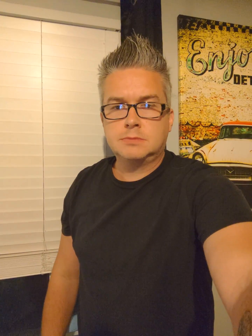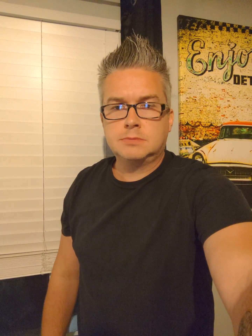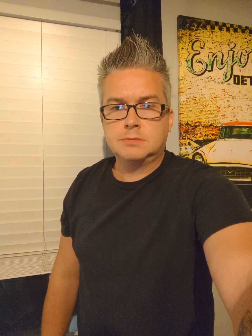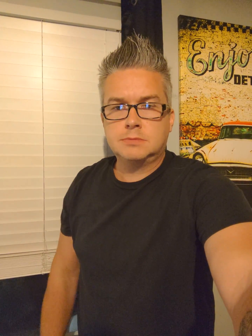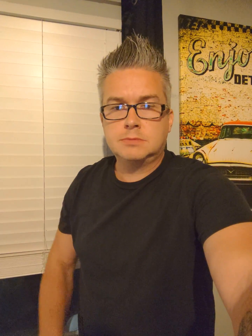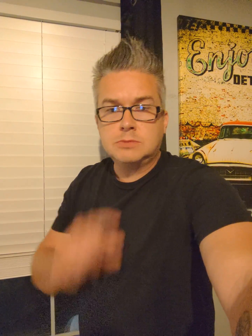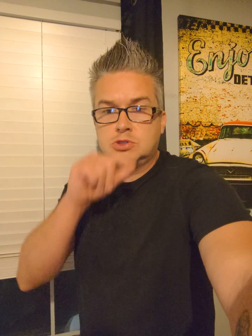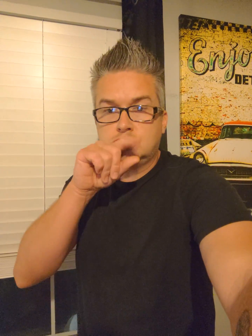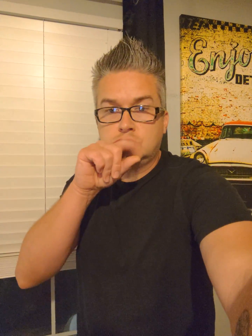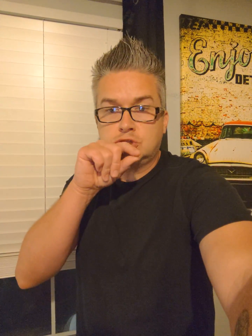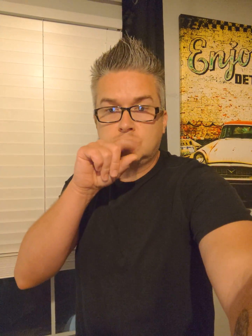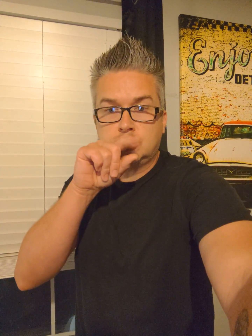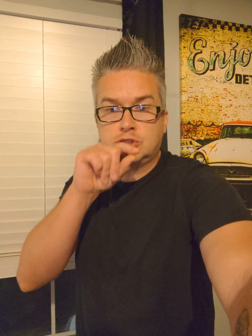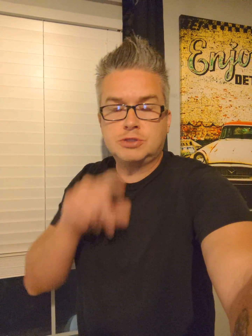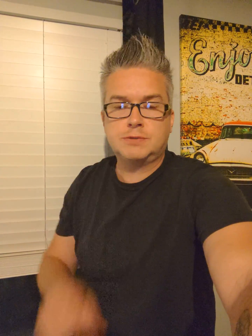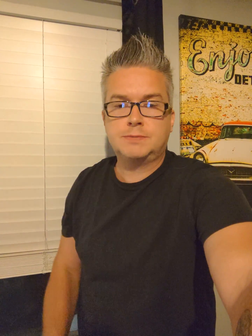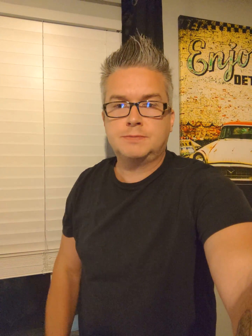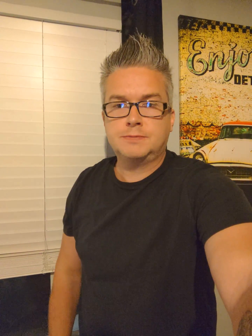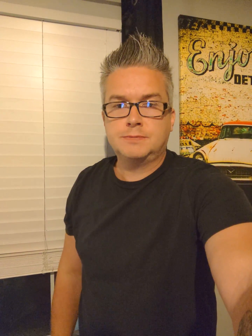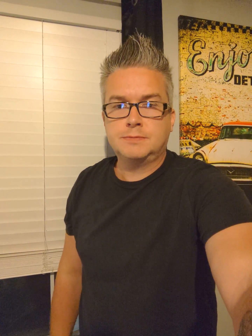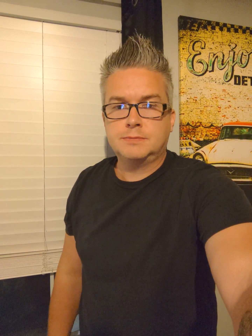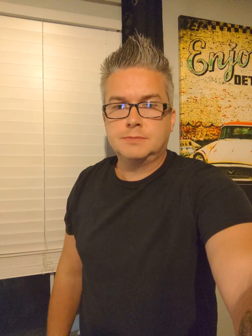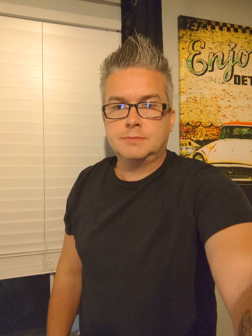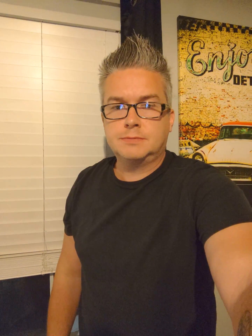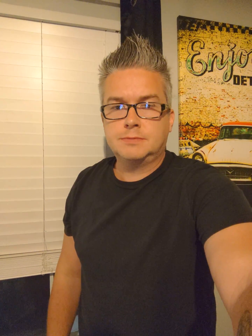chicken